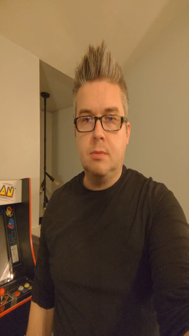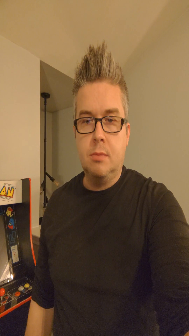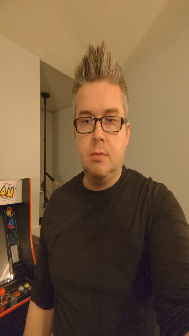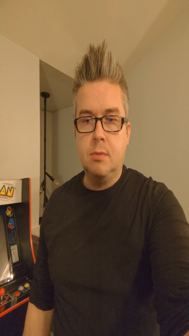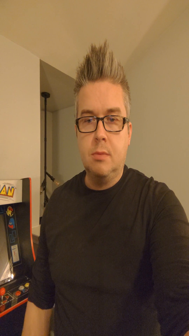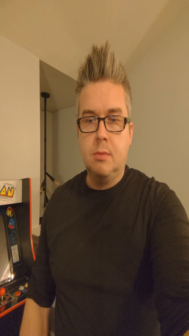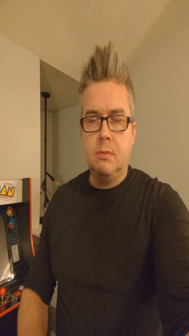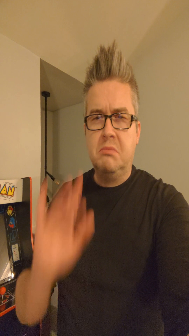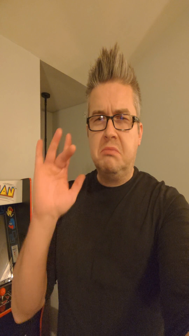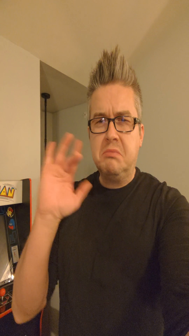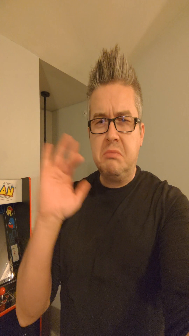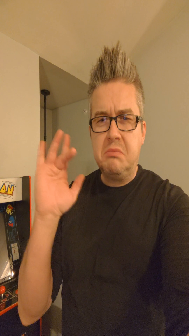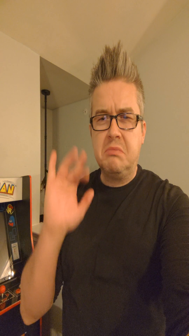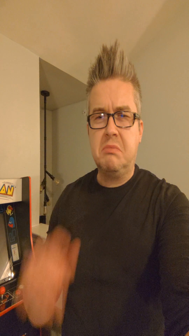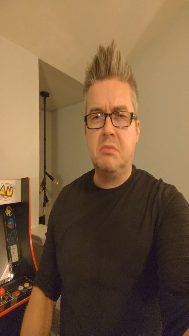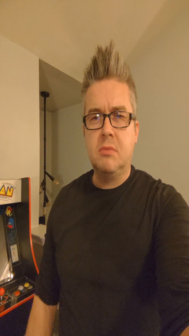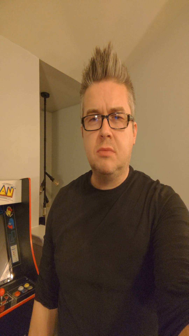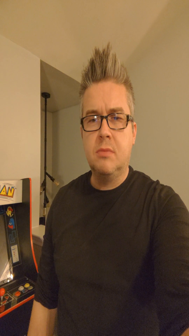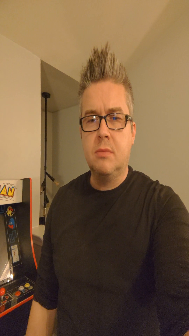yucky